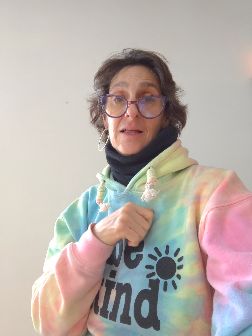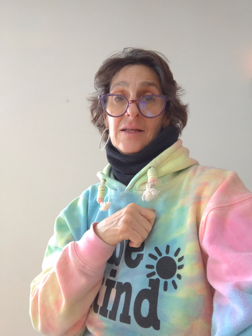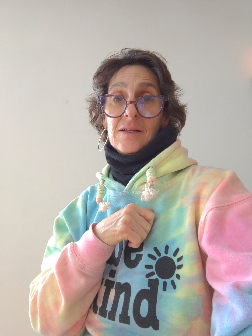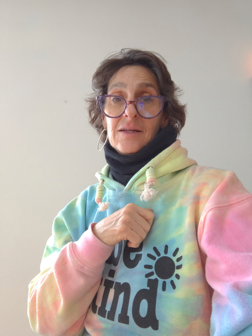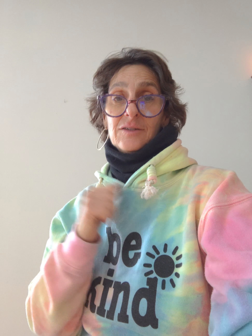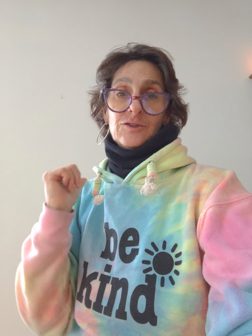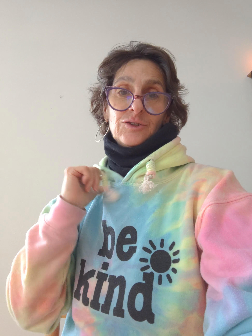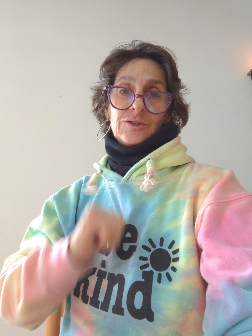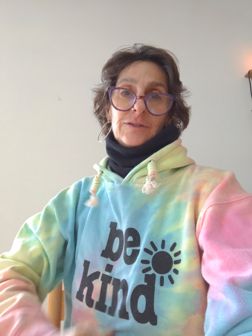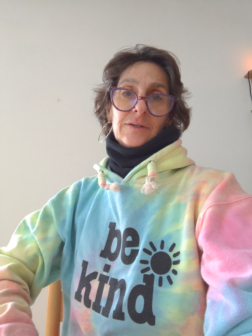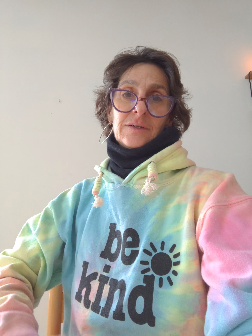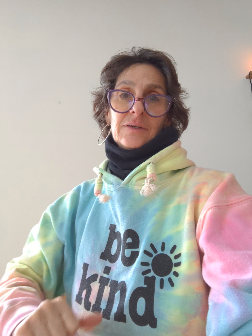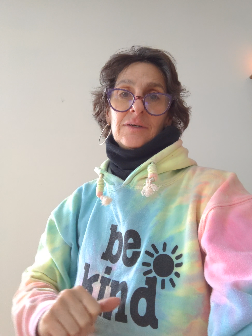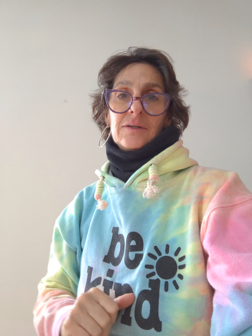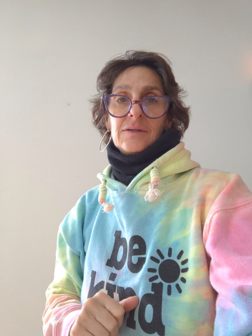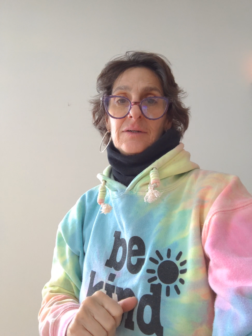jacket